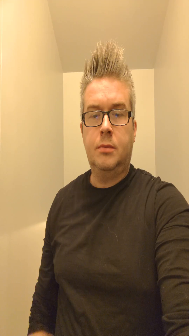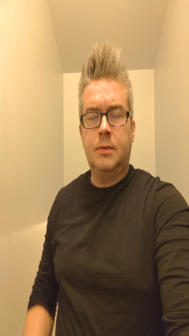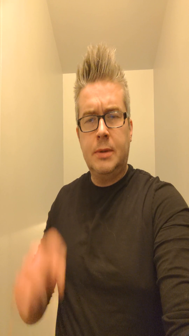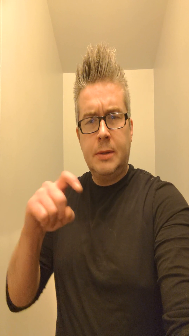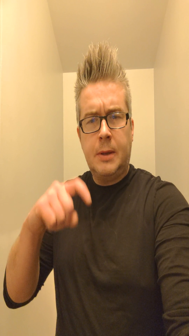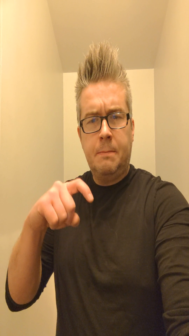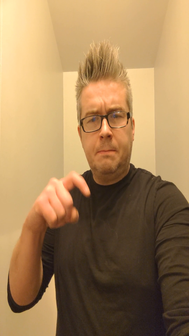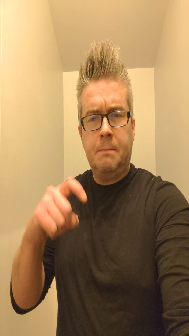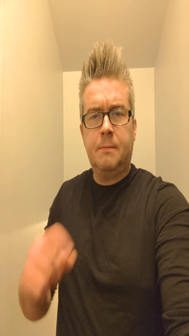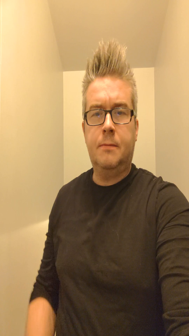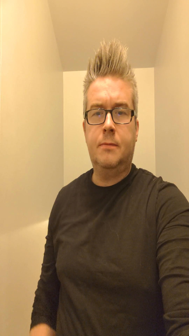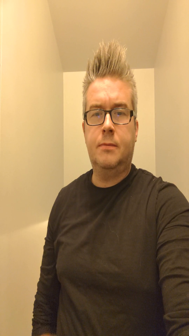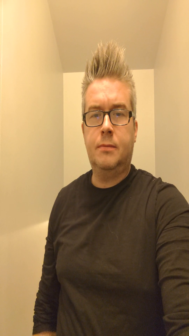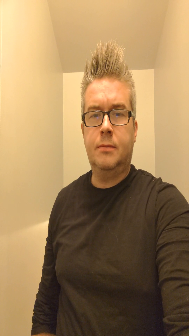time